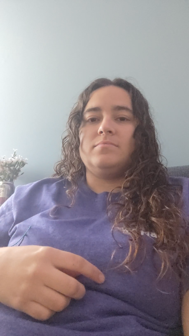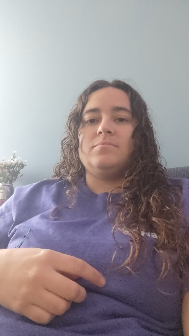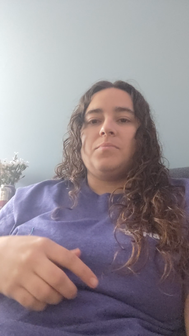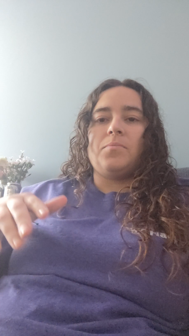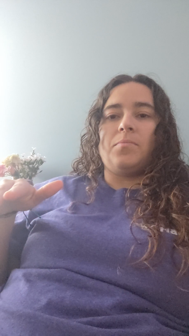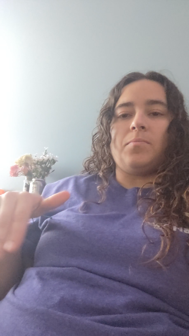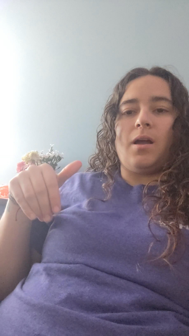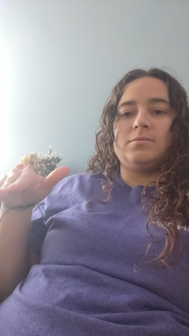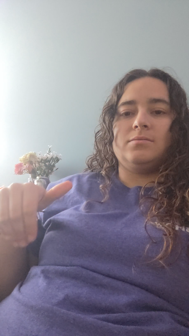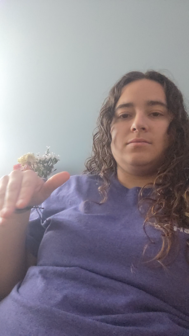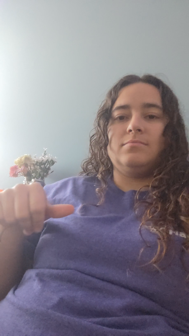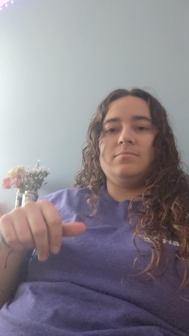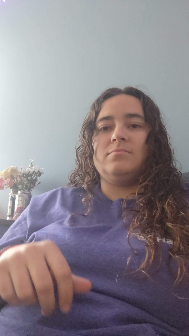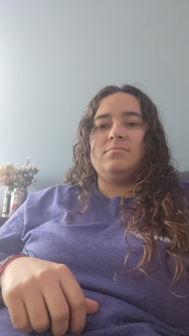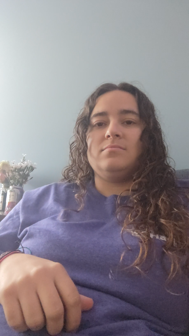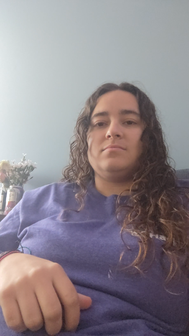pants